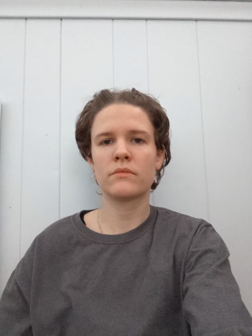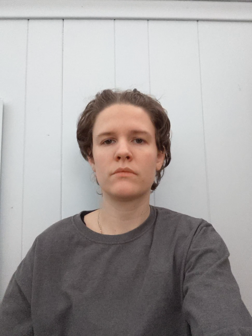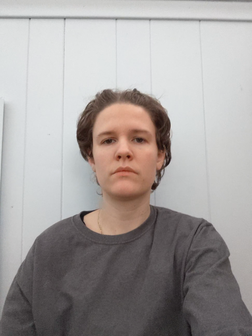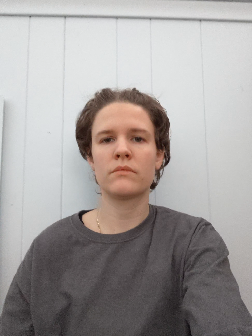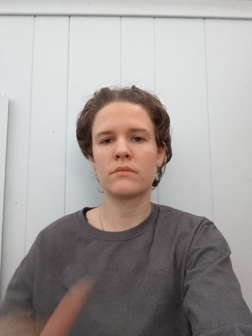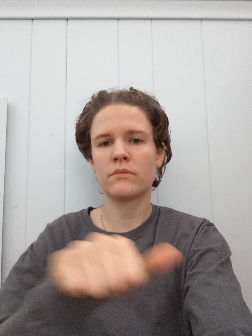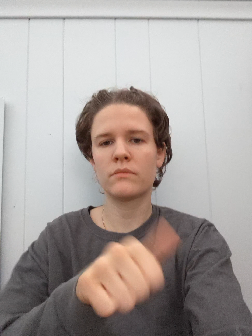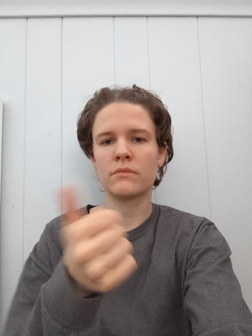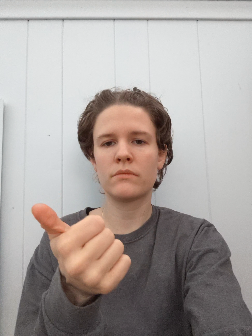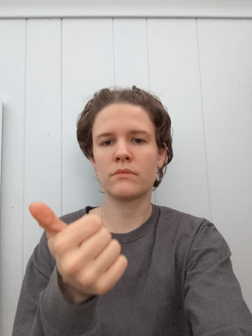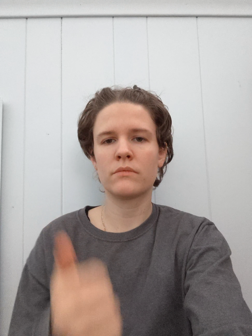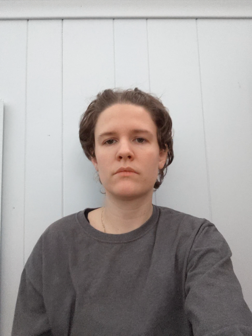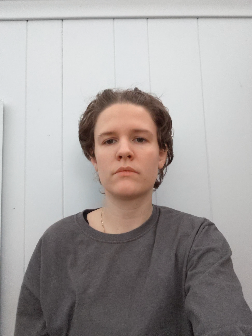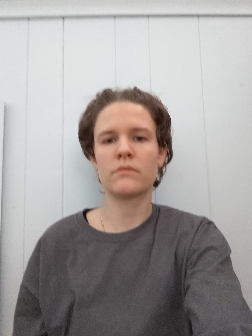another